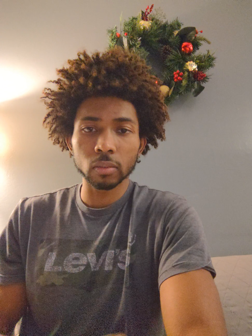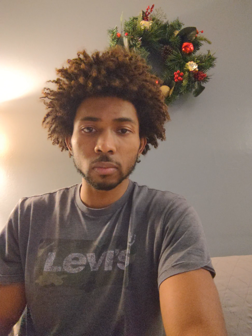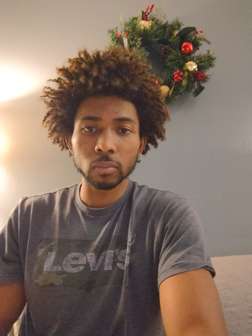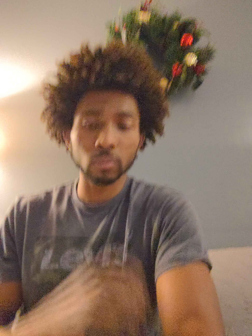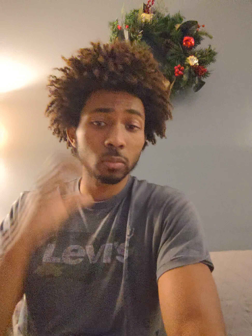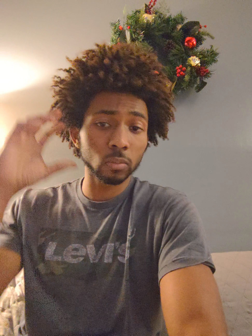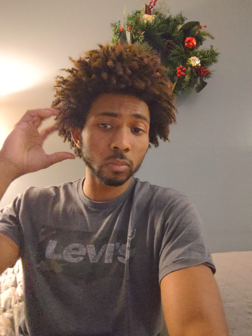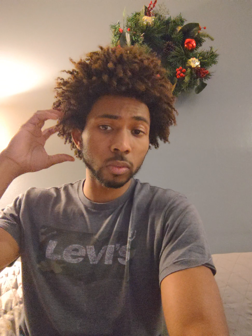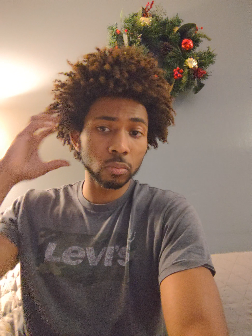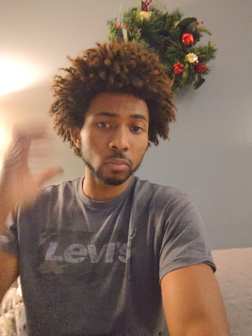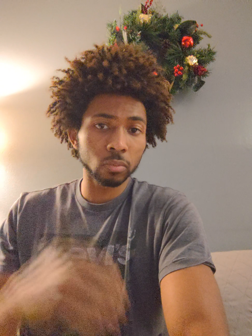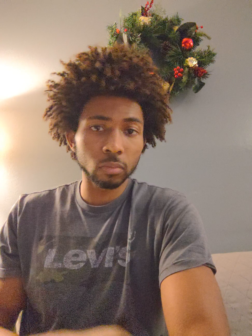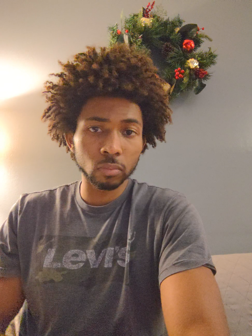radio